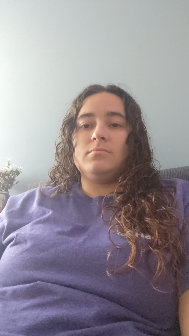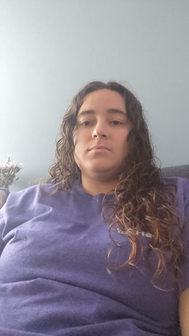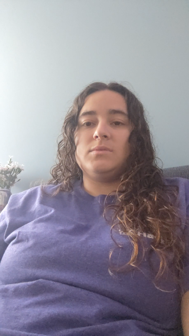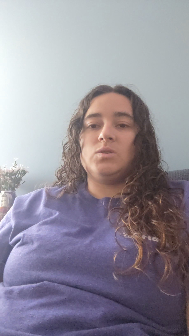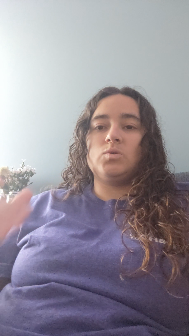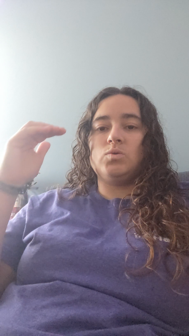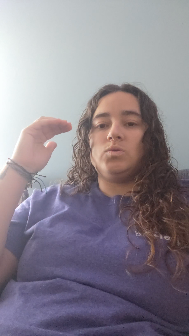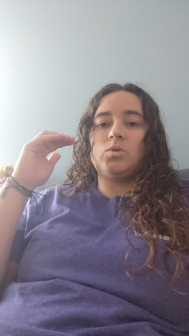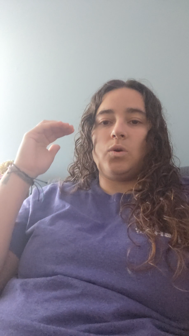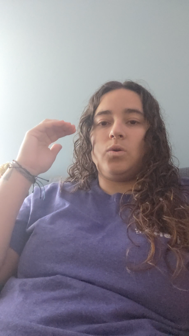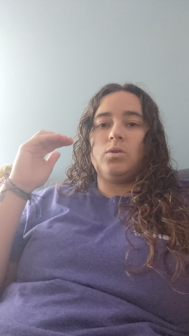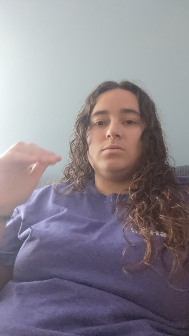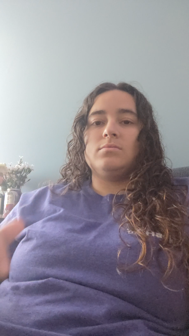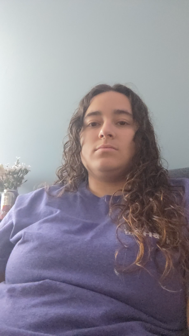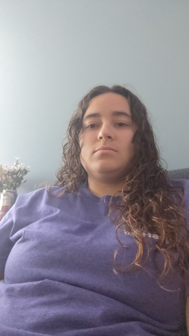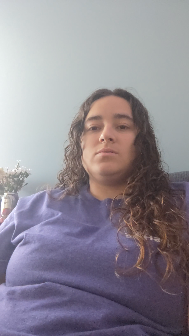short